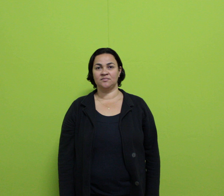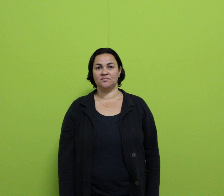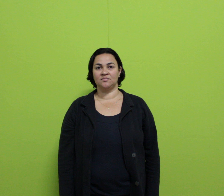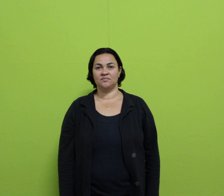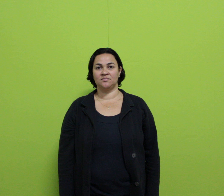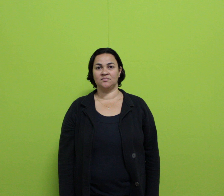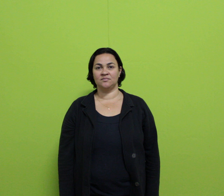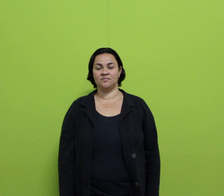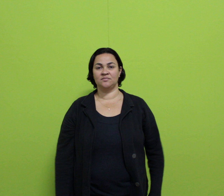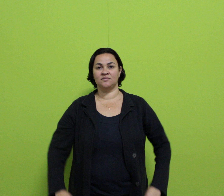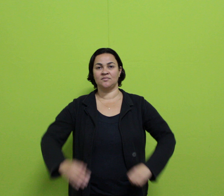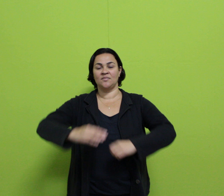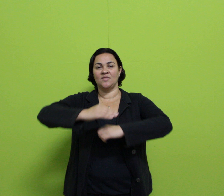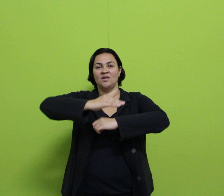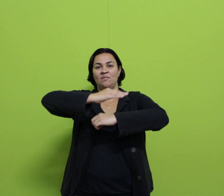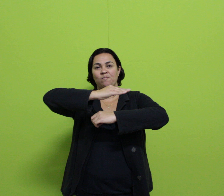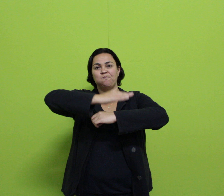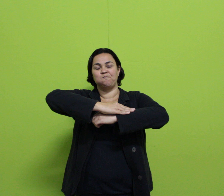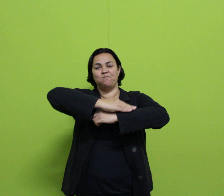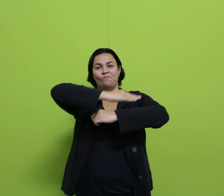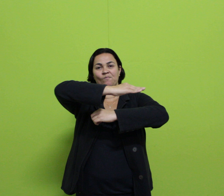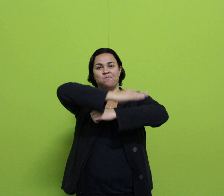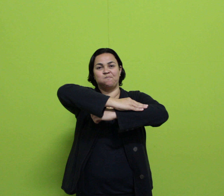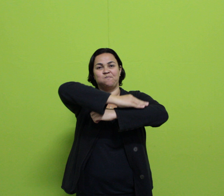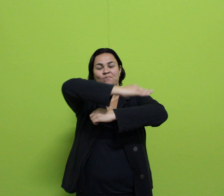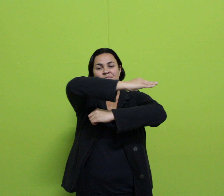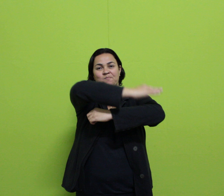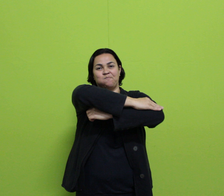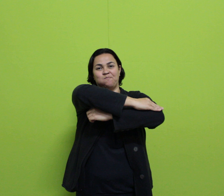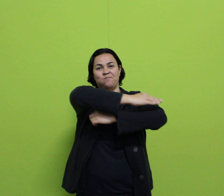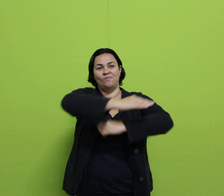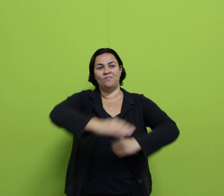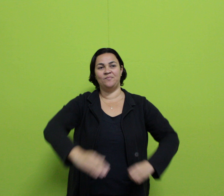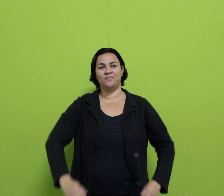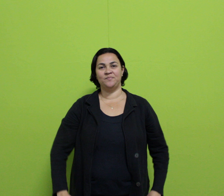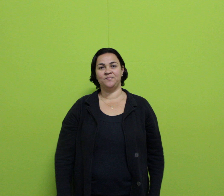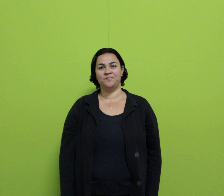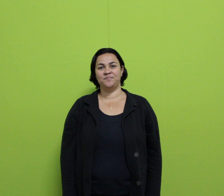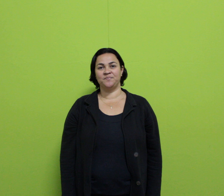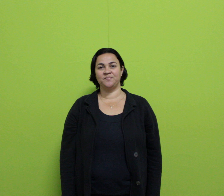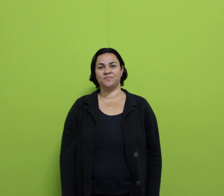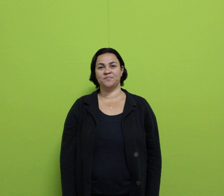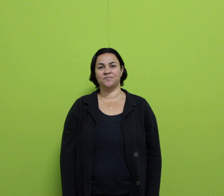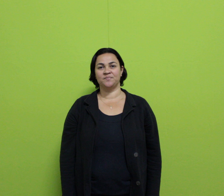sapo